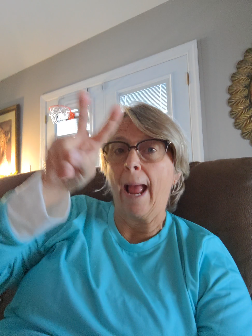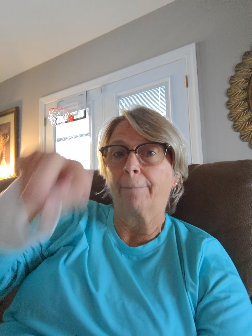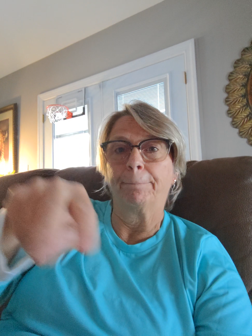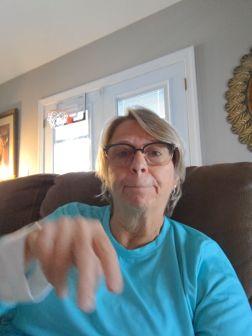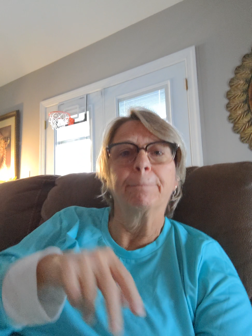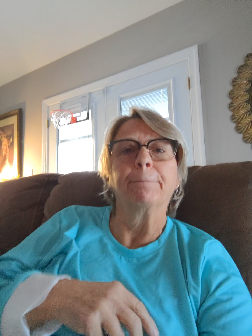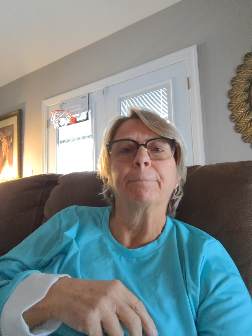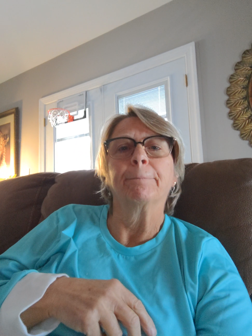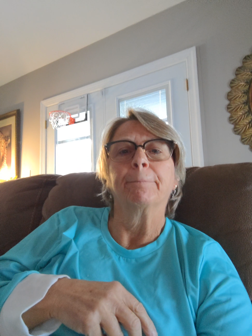jump